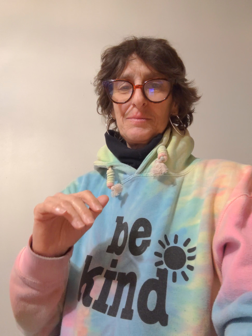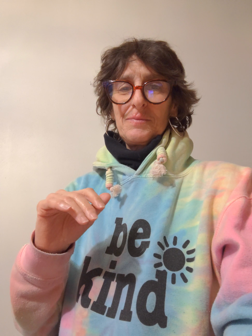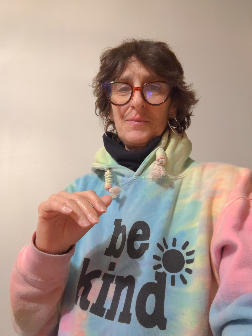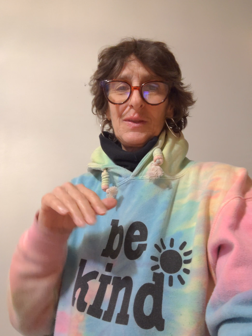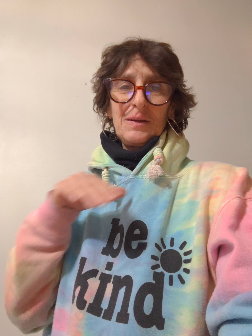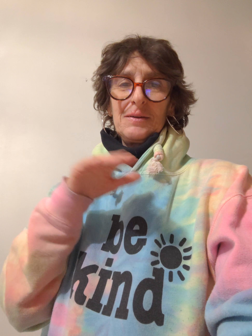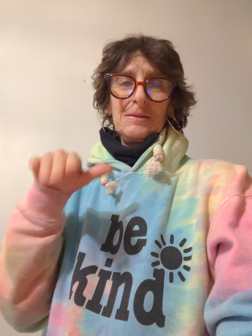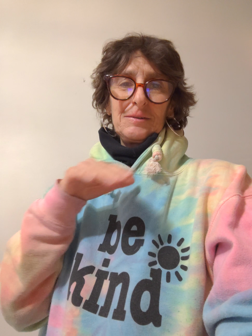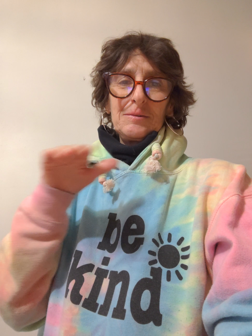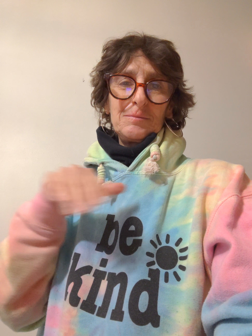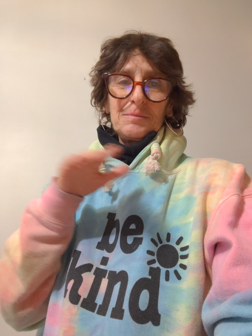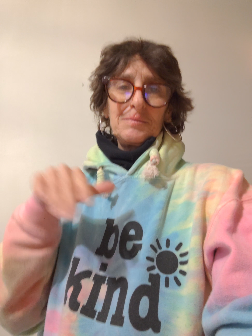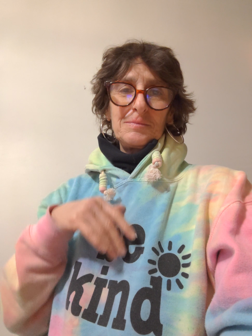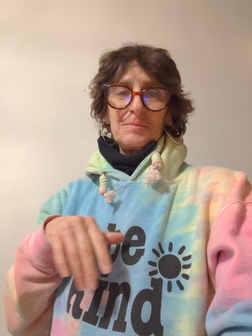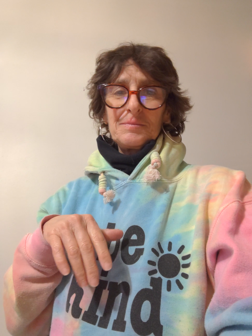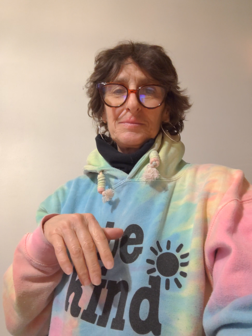pool